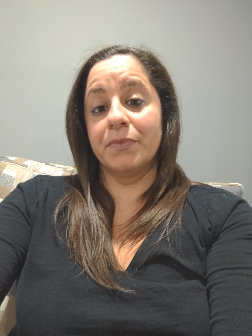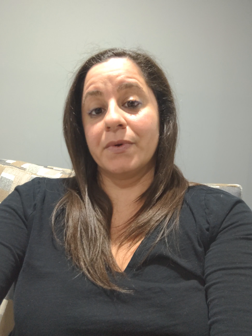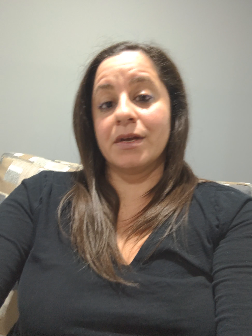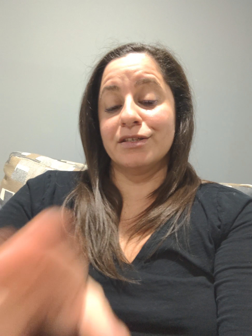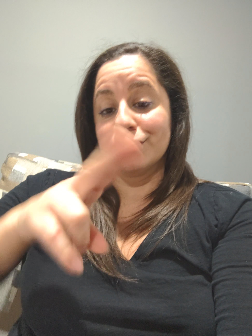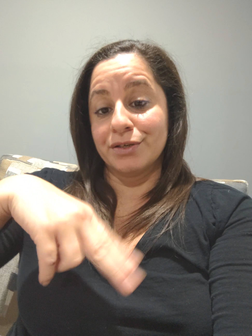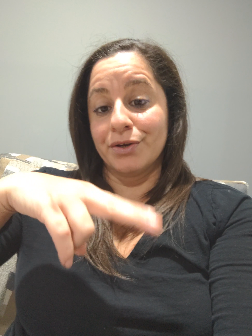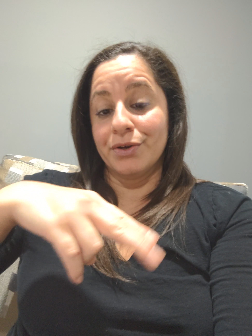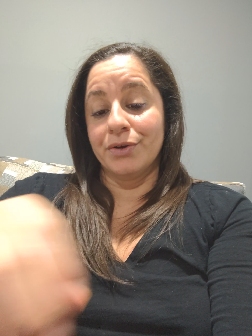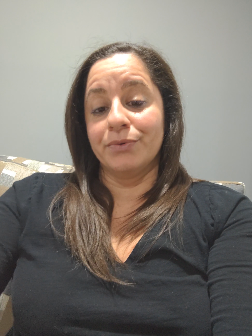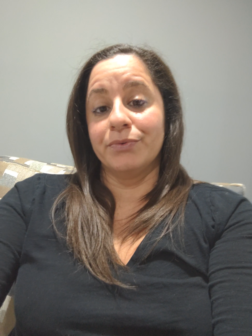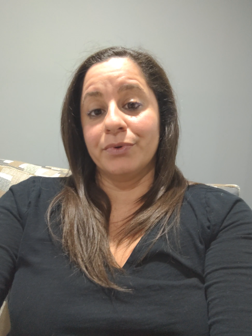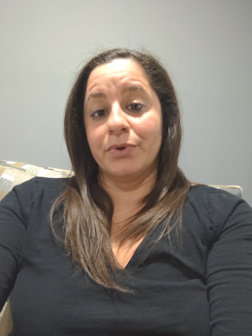chair